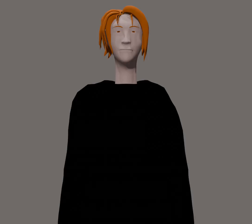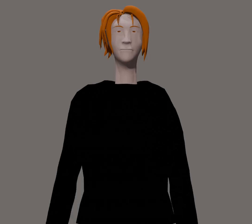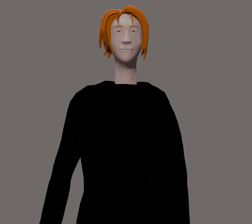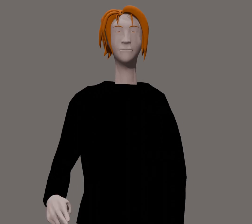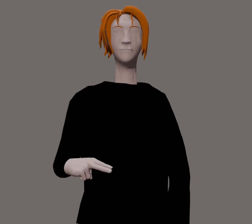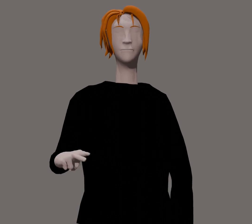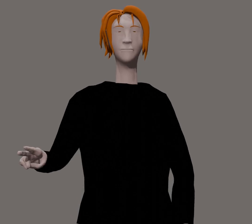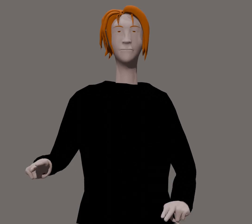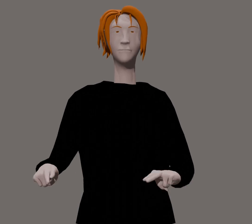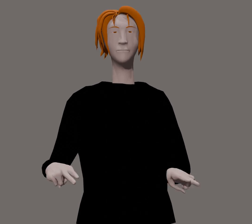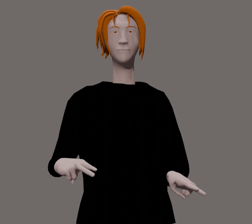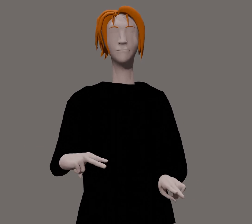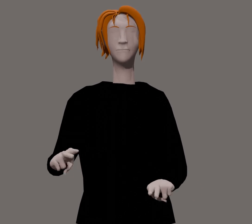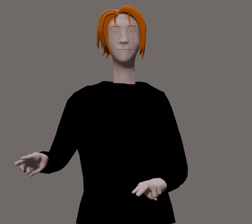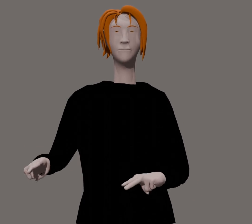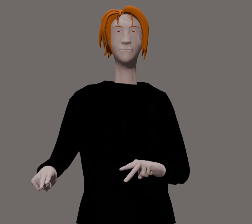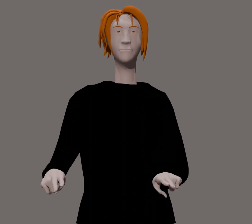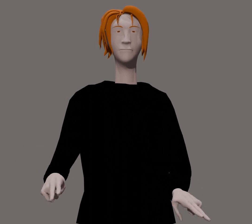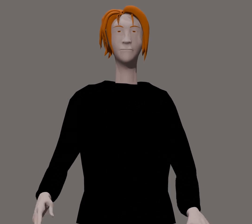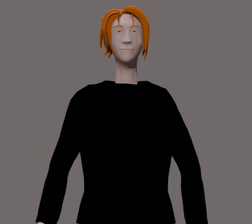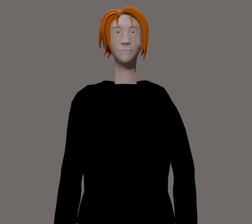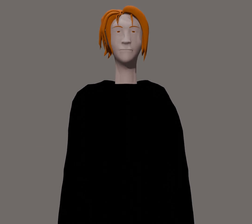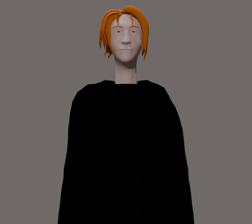Chess